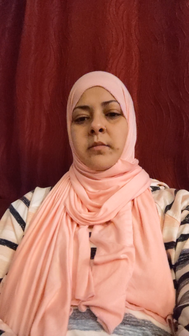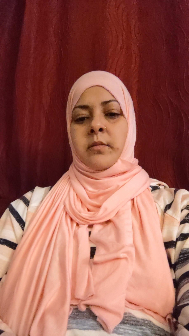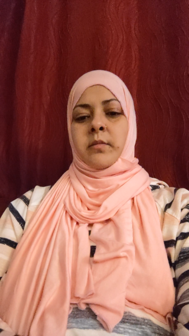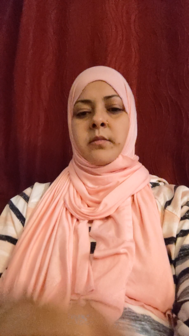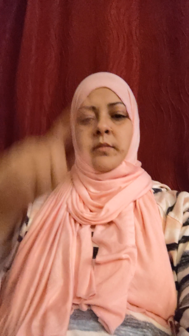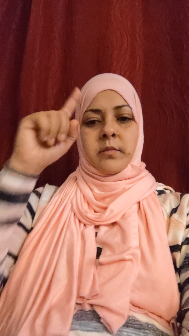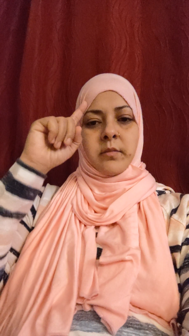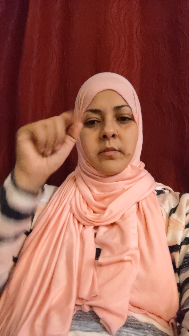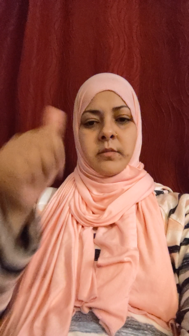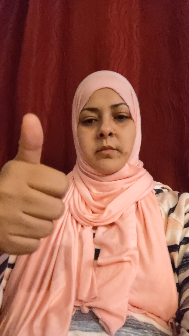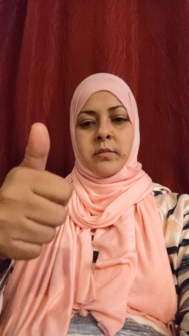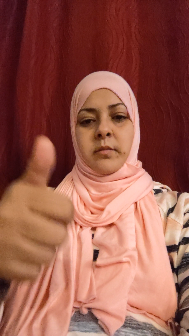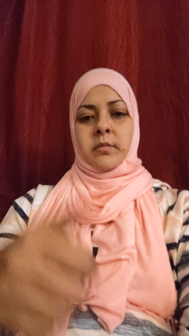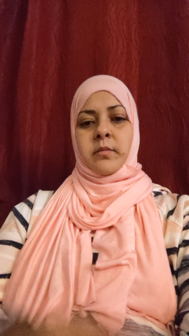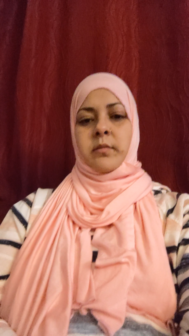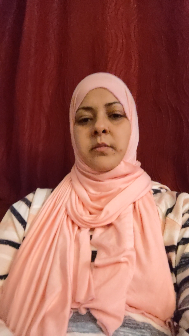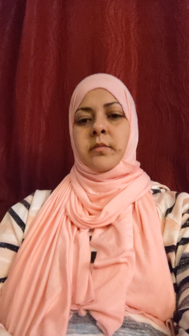dime